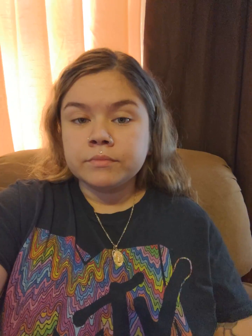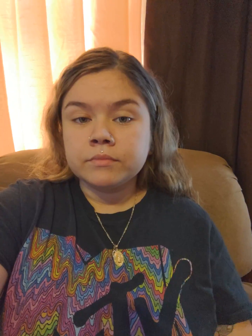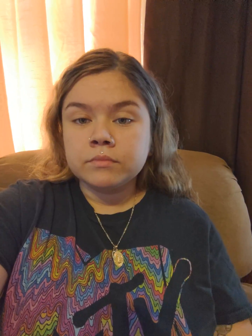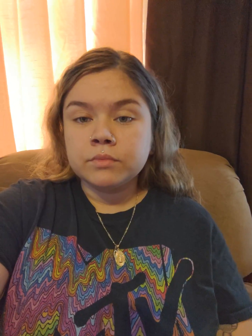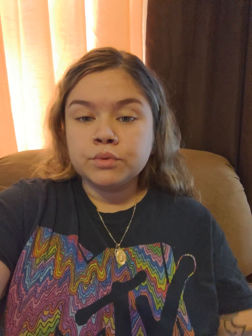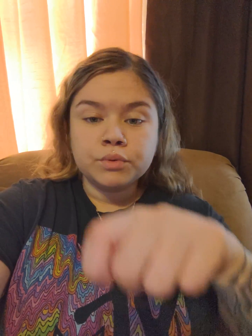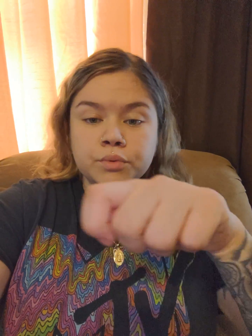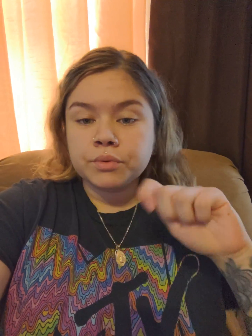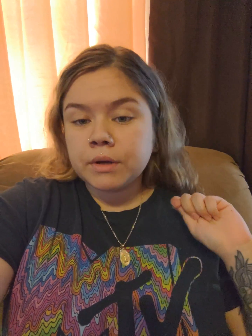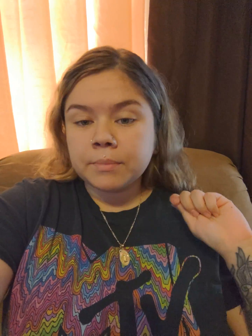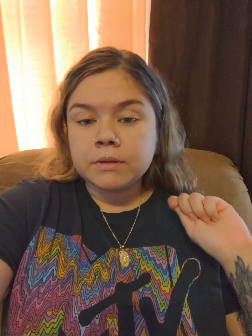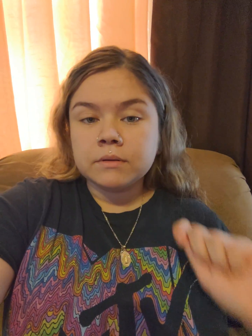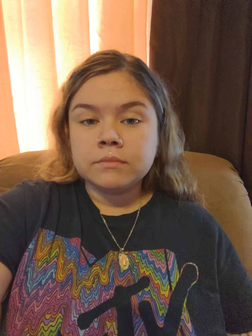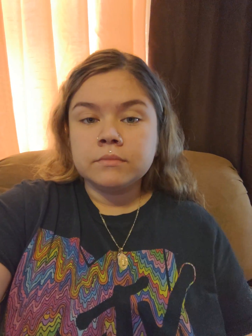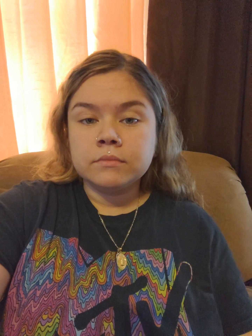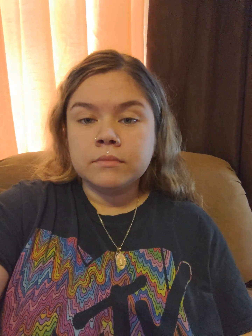rip